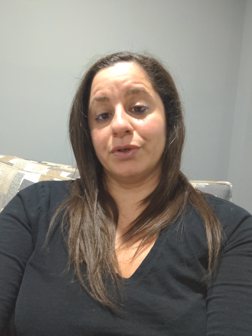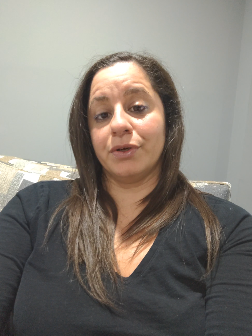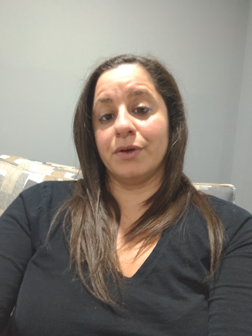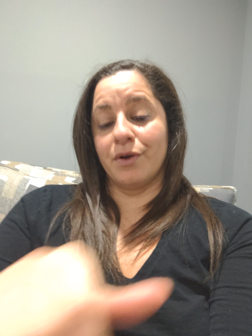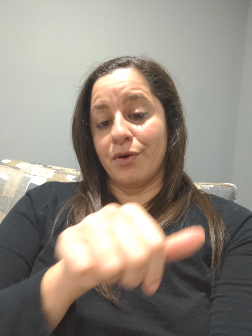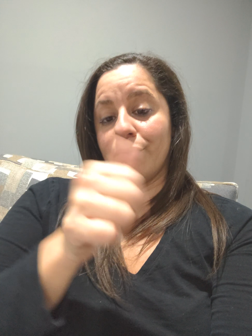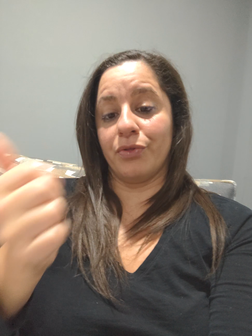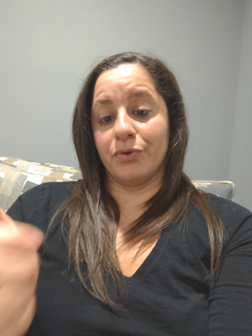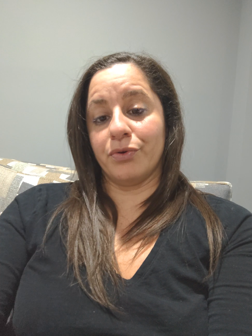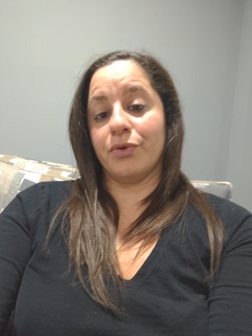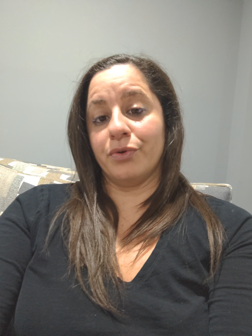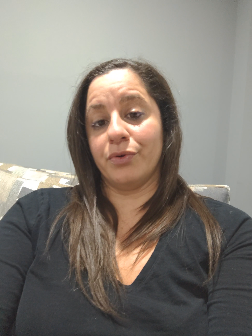another